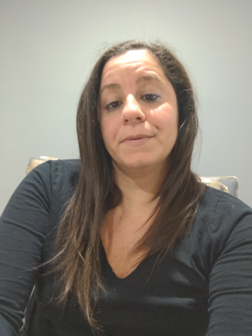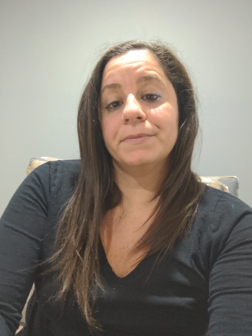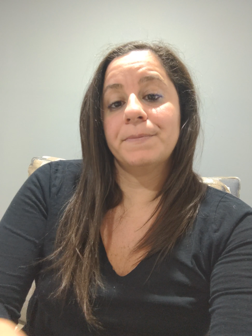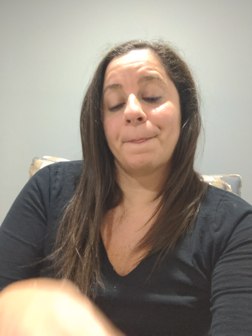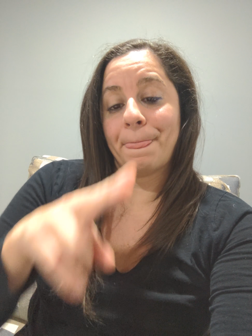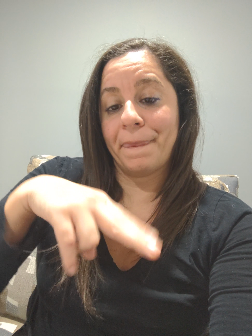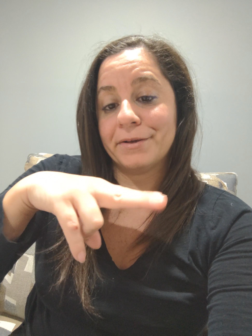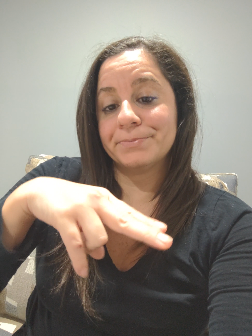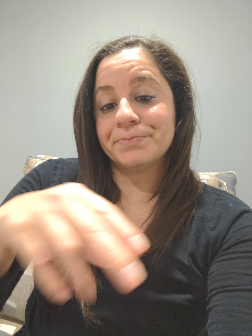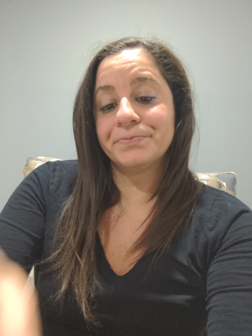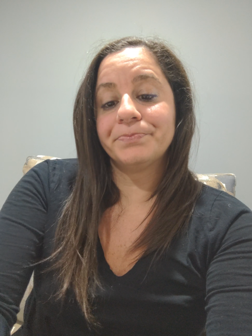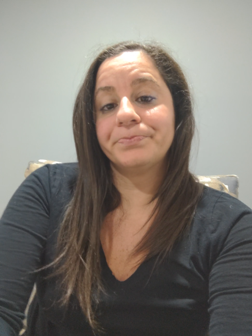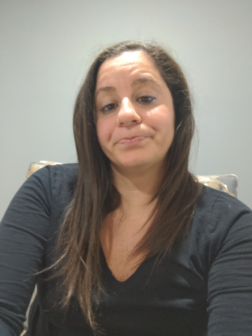chair